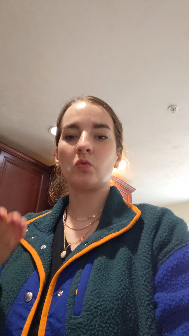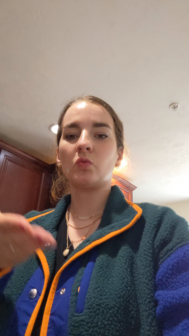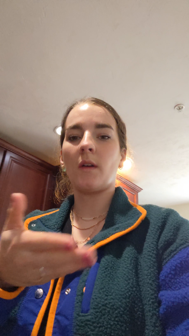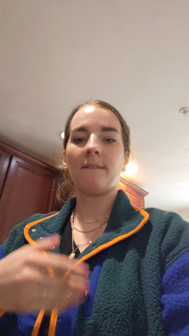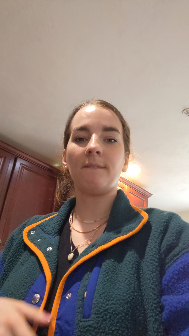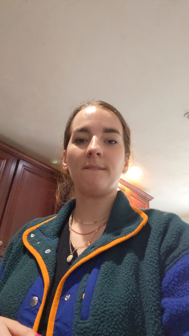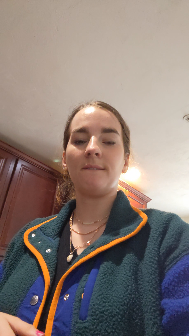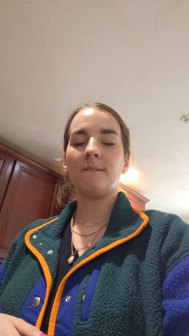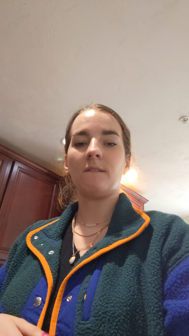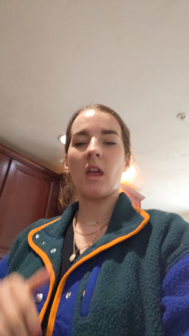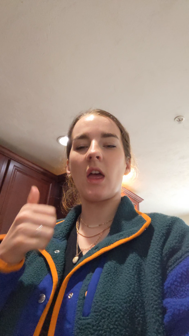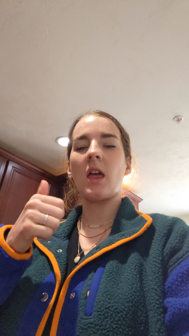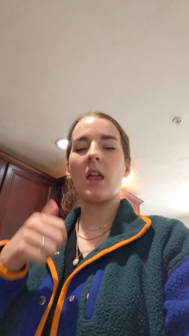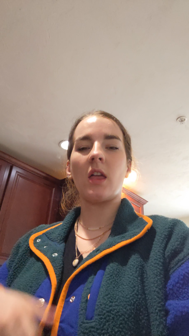how